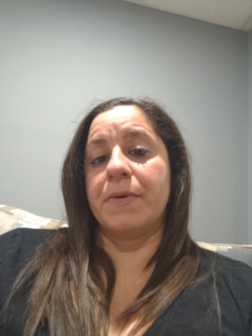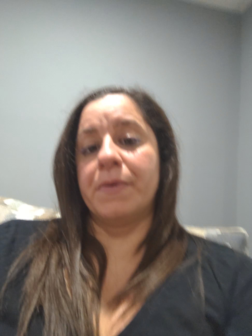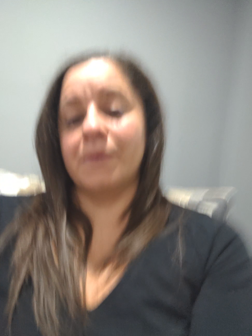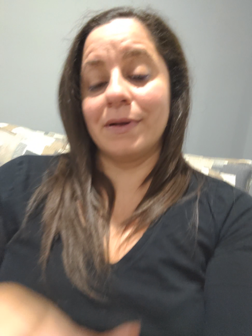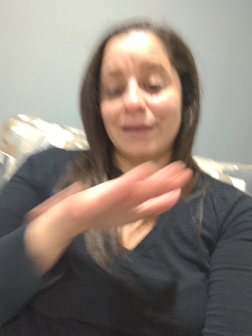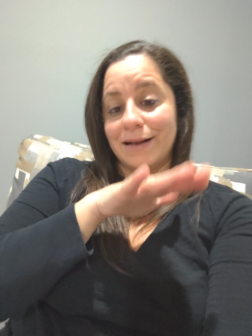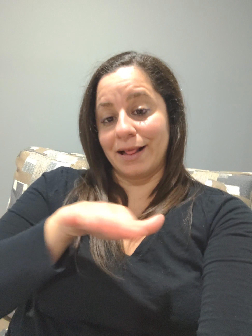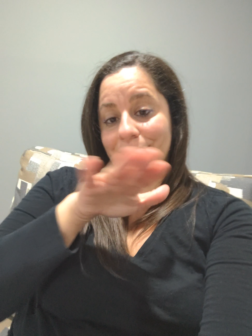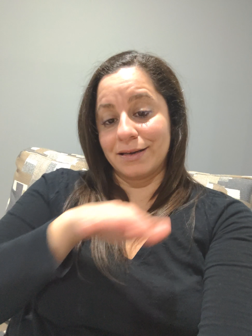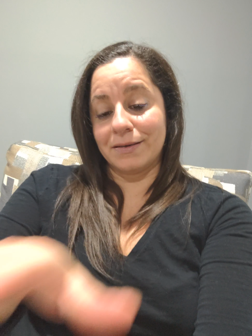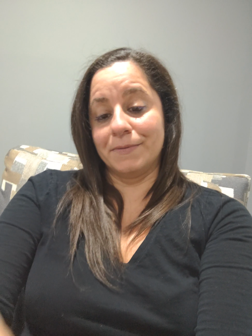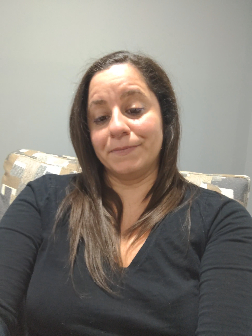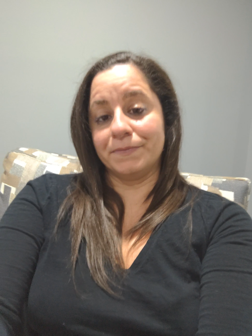clean